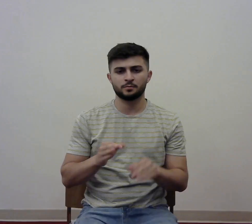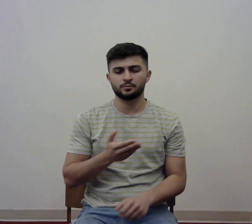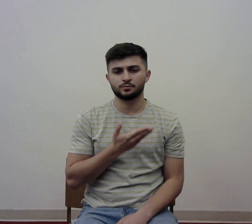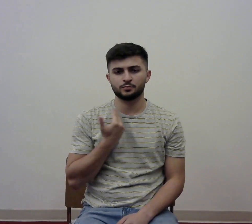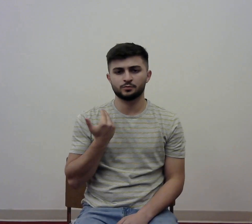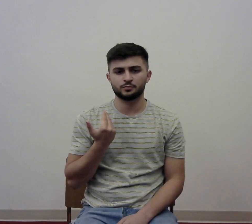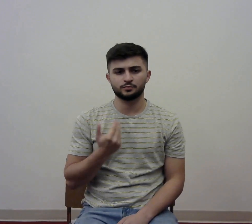yox